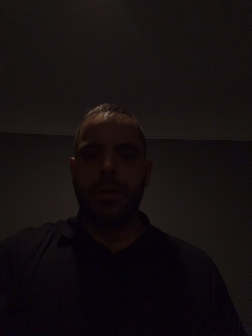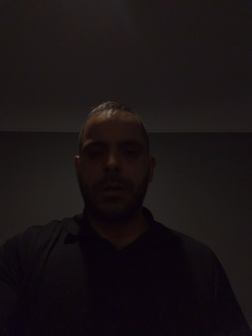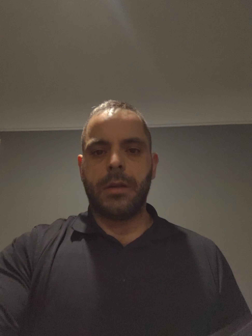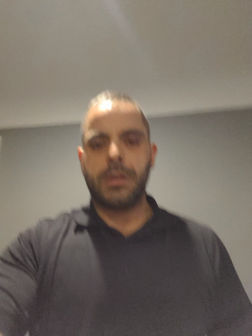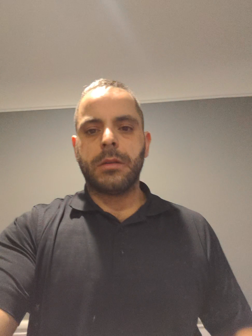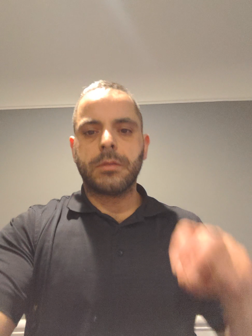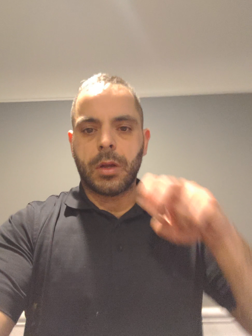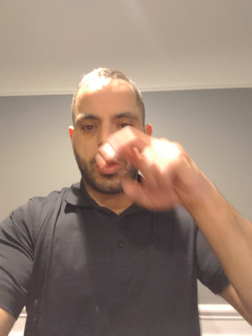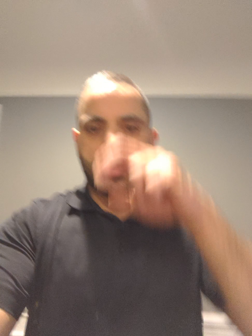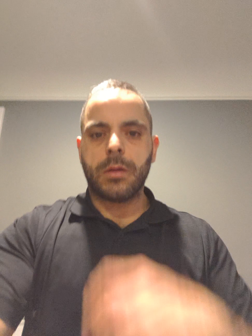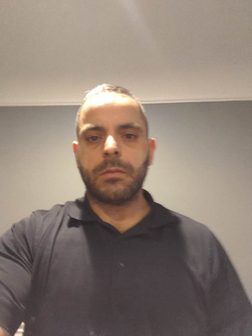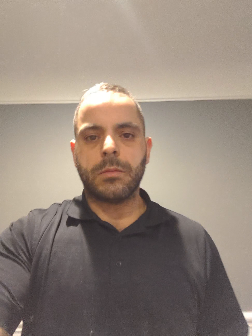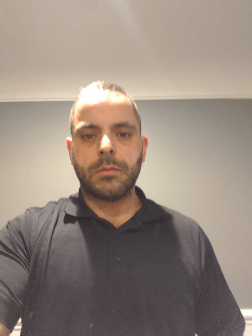stairs